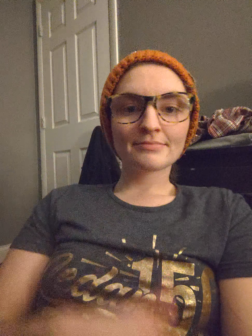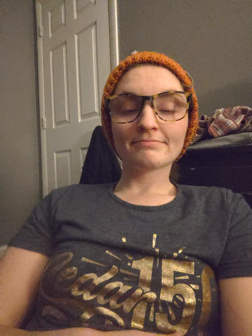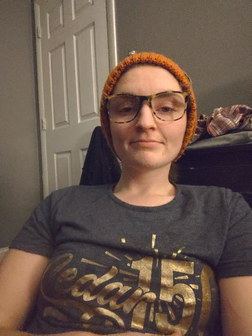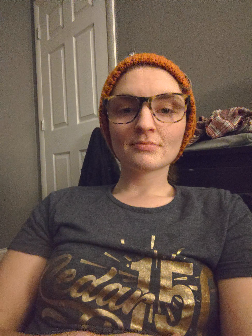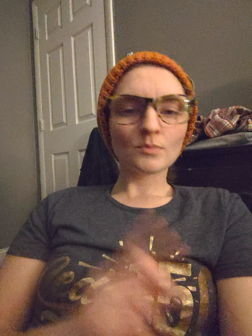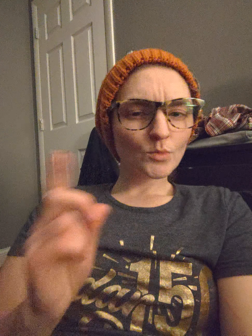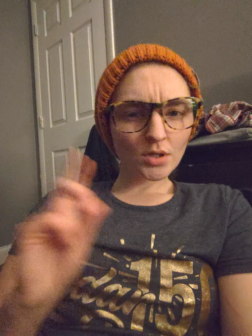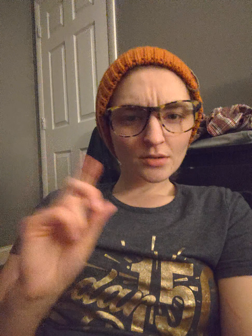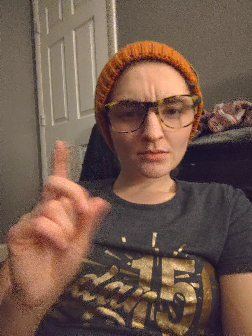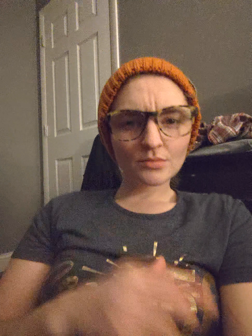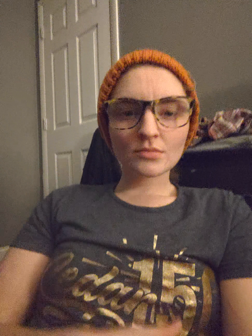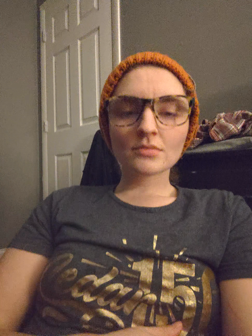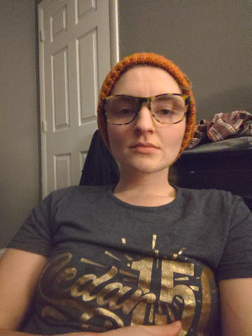where